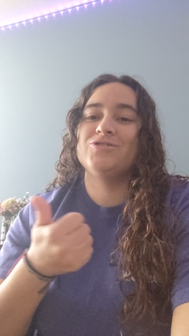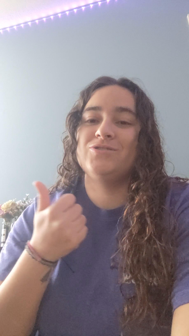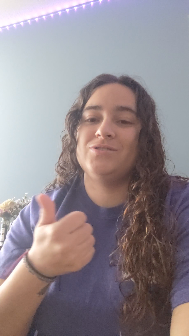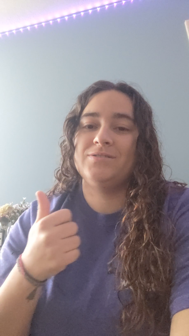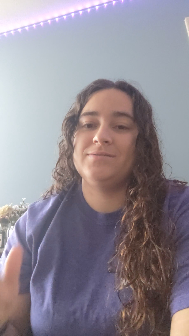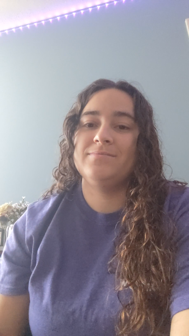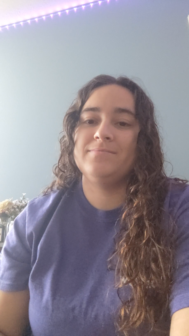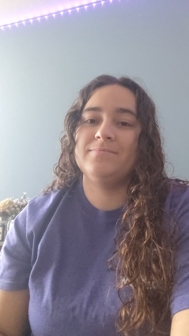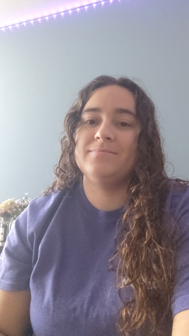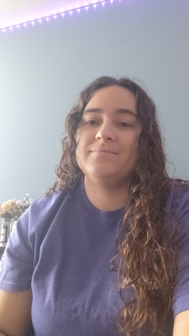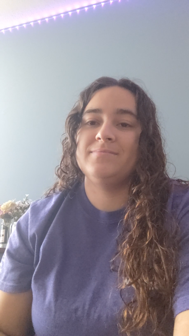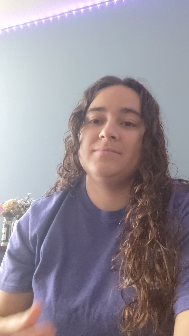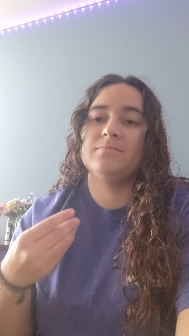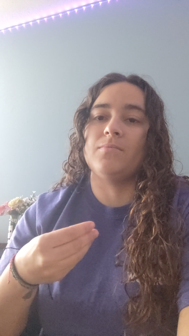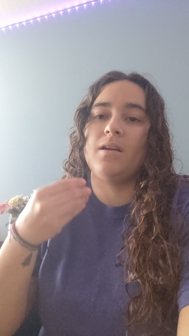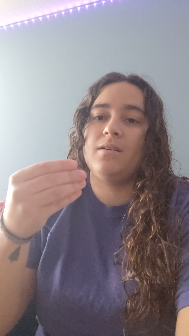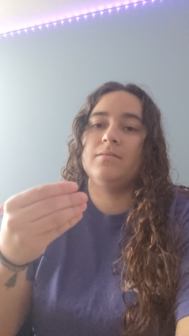buy